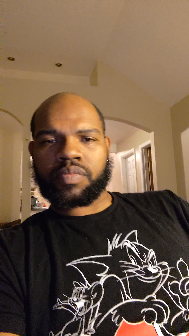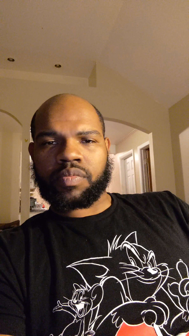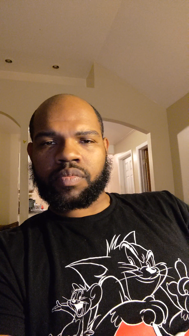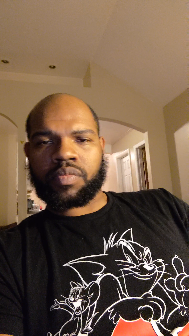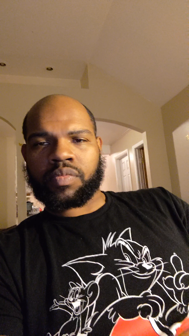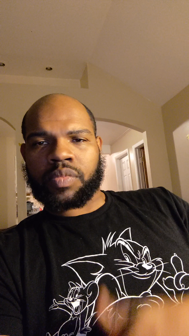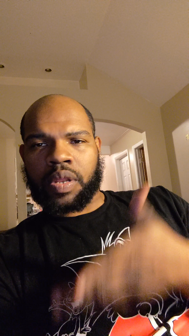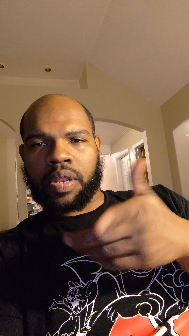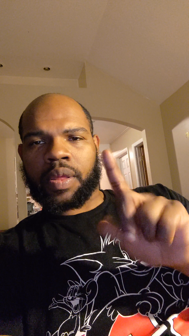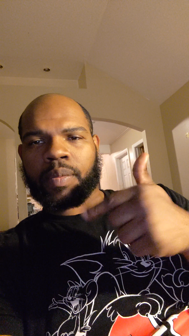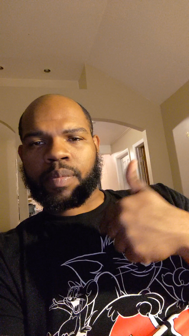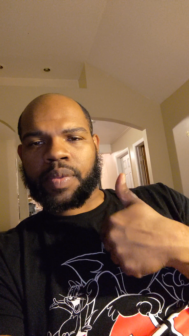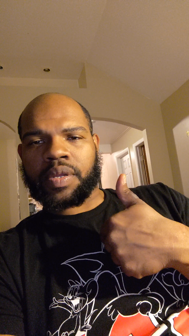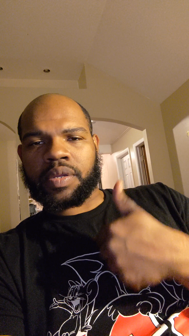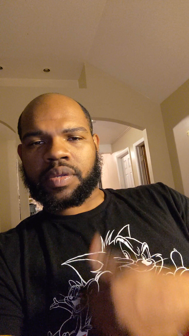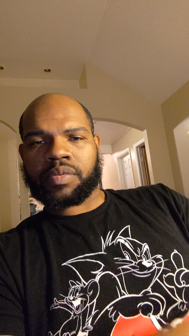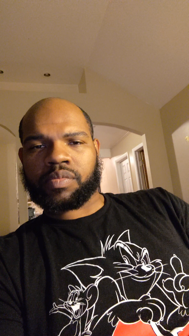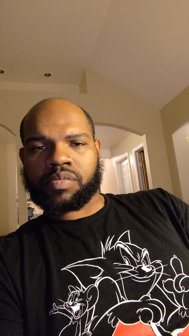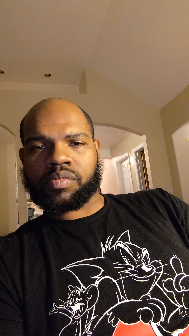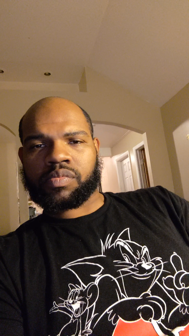let me